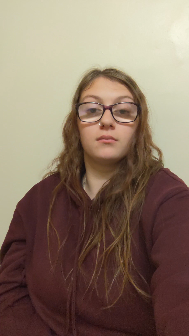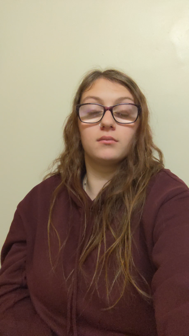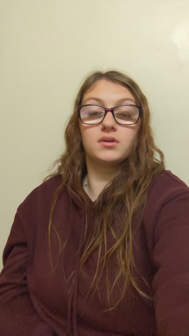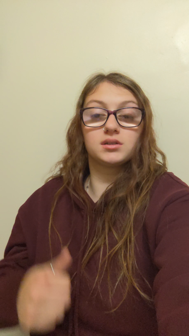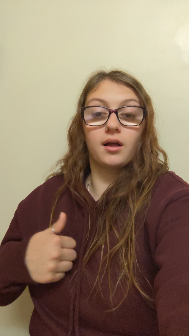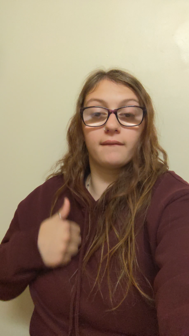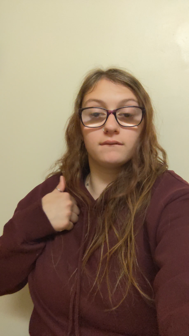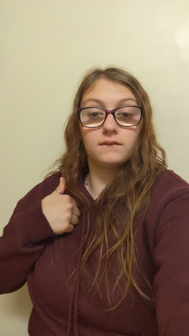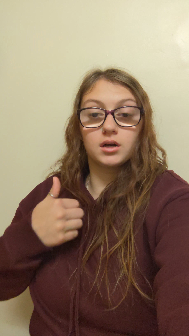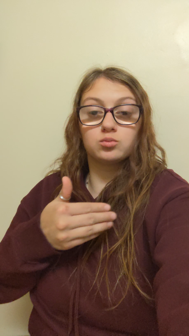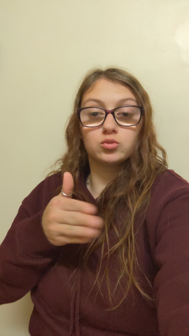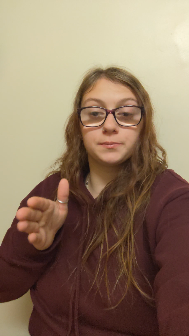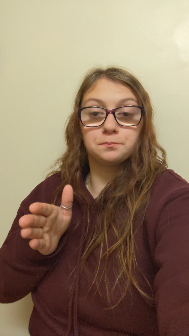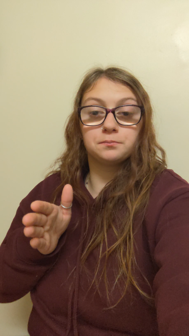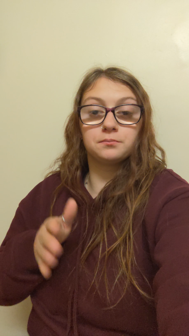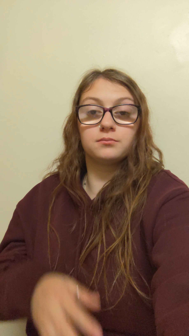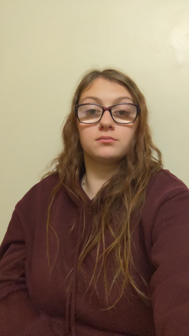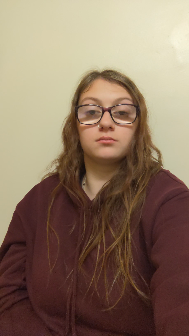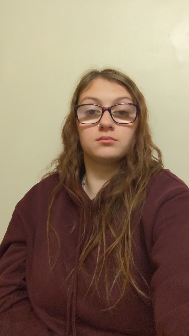living room